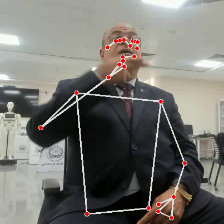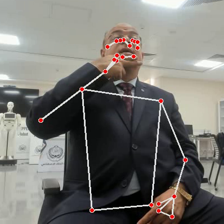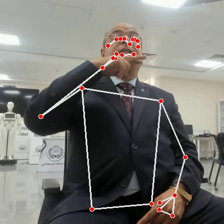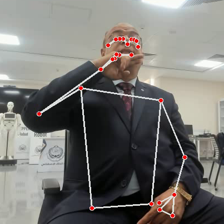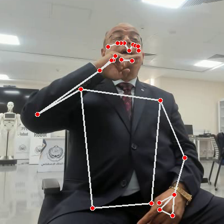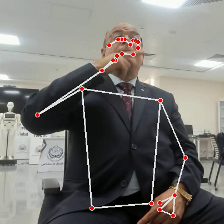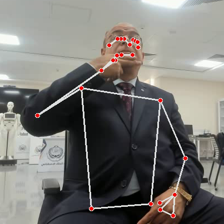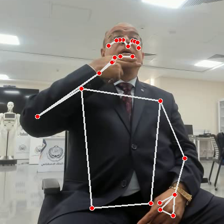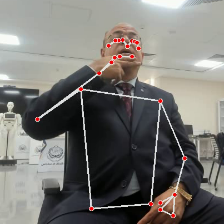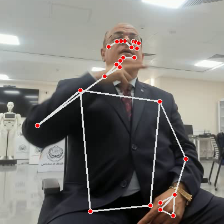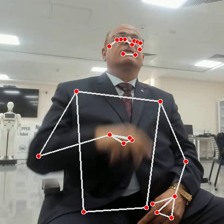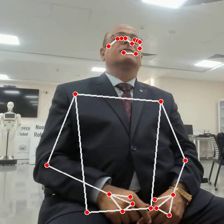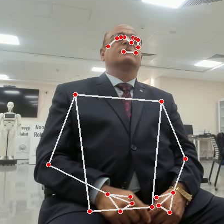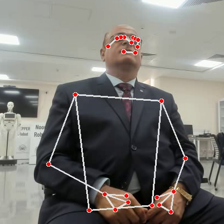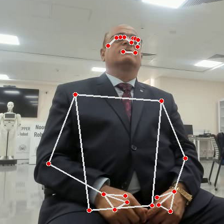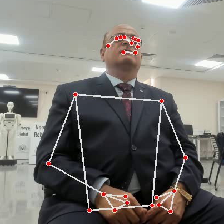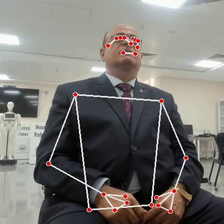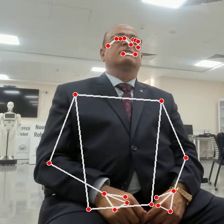kdab